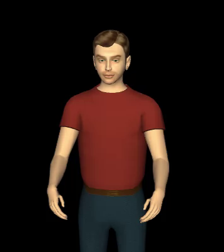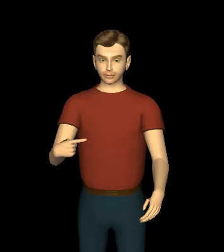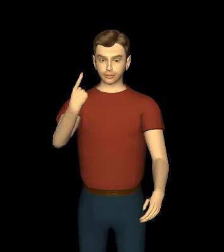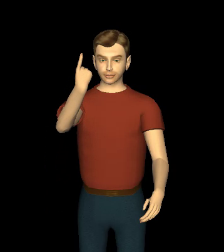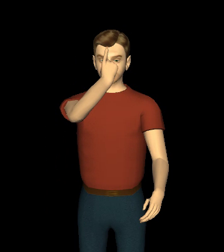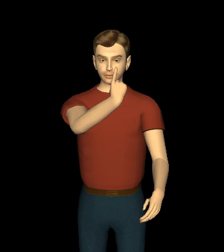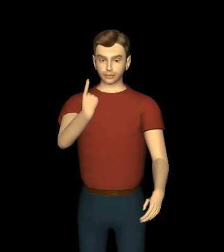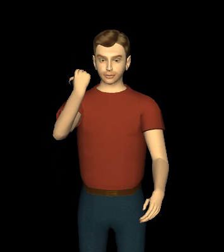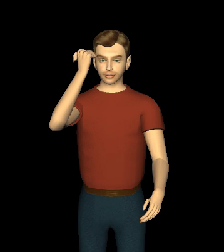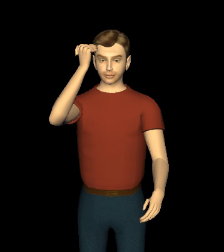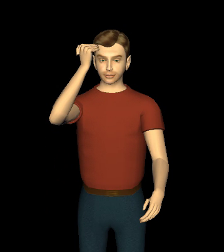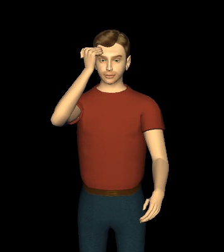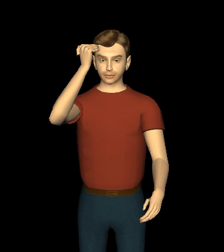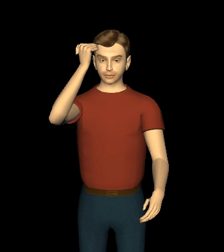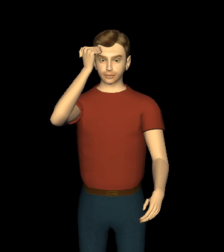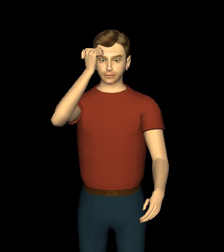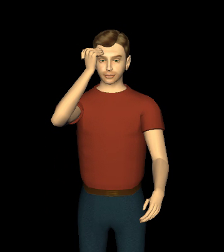رأس